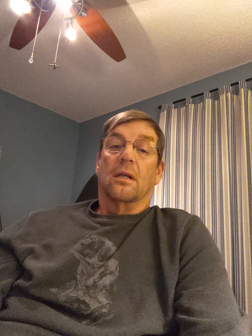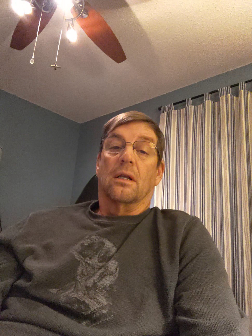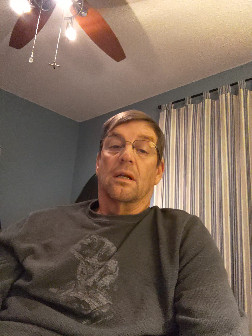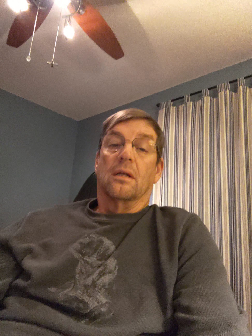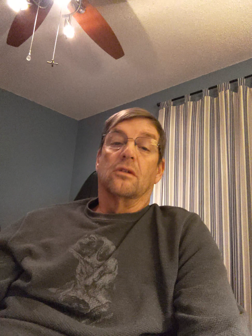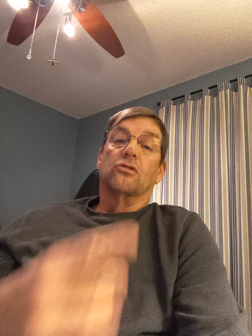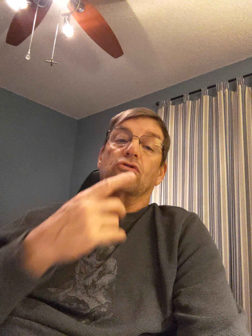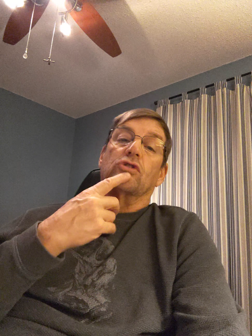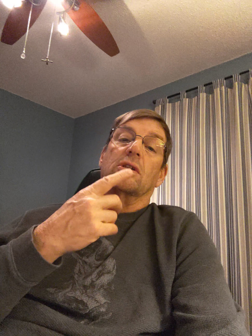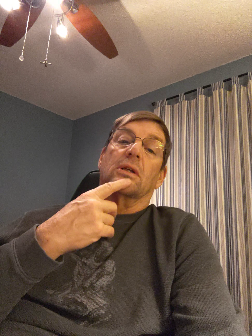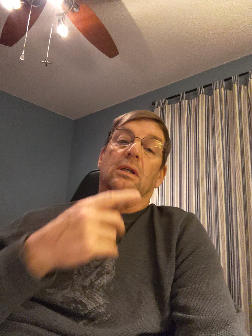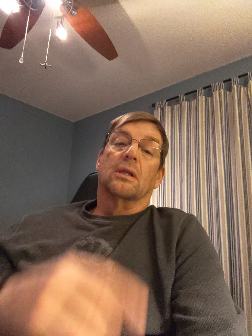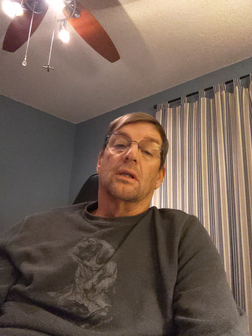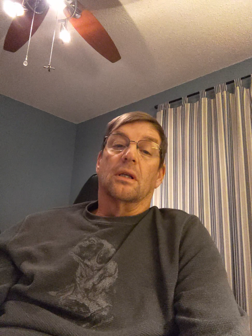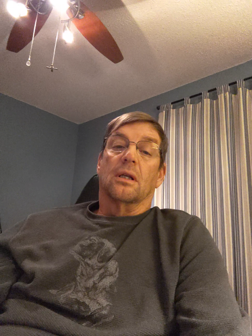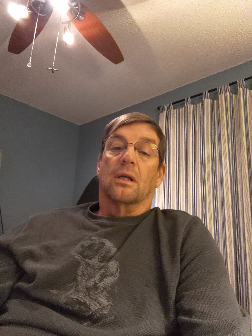chin